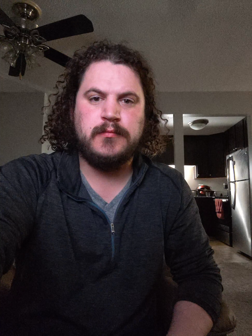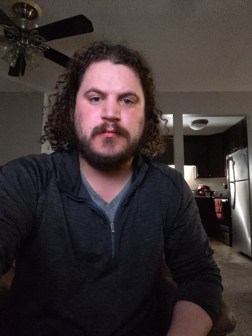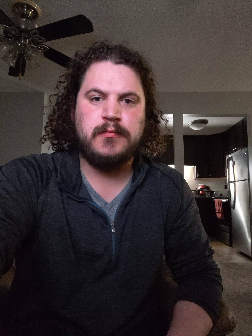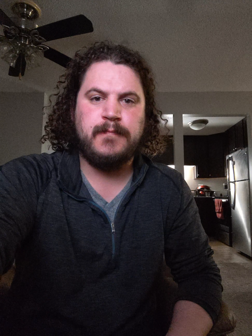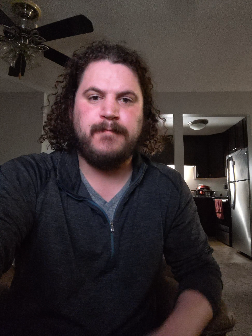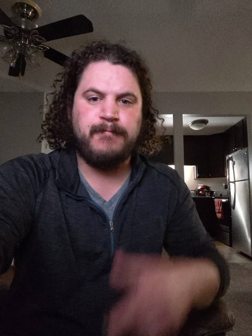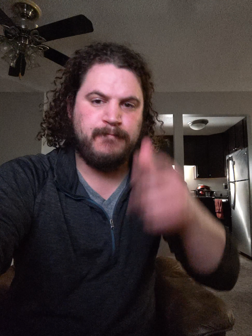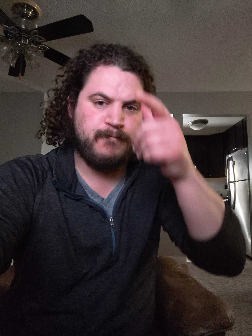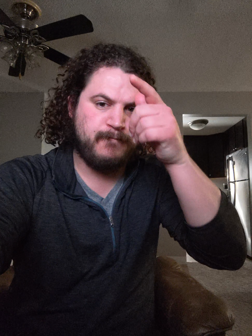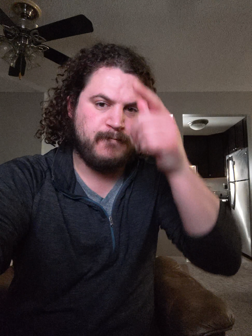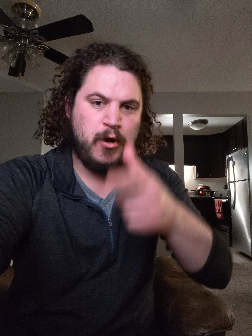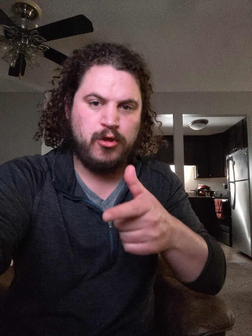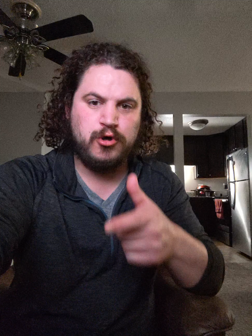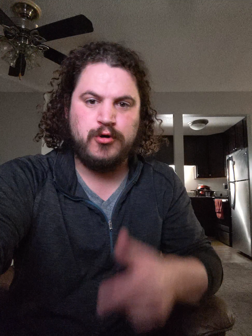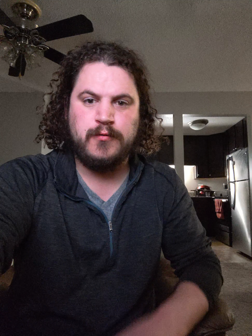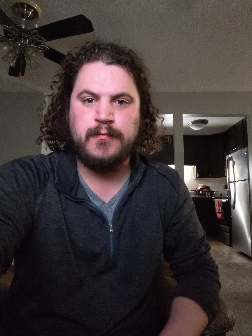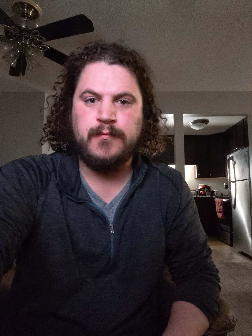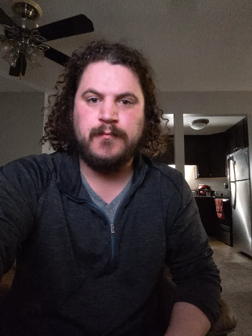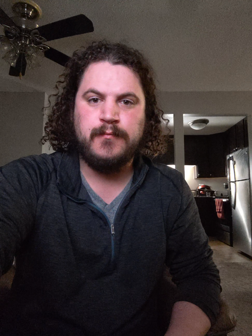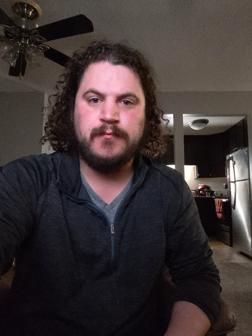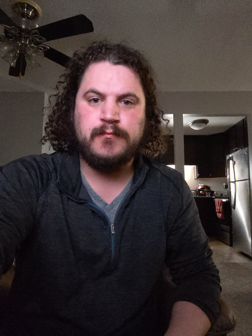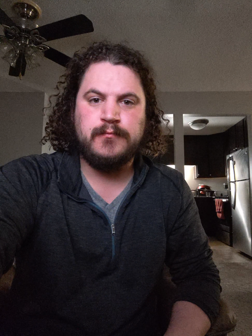brother